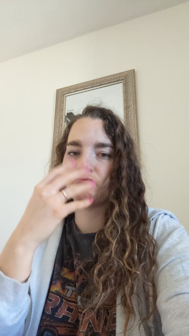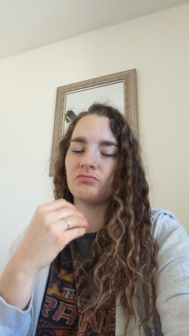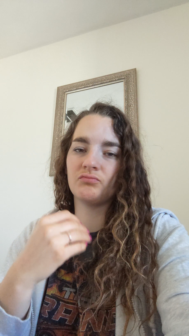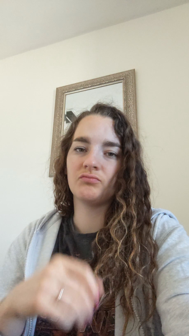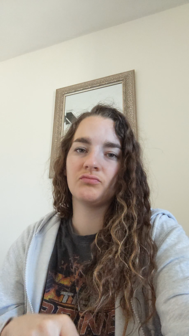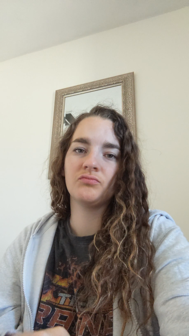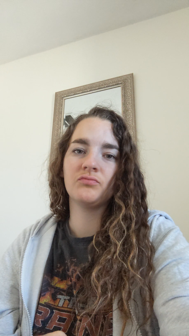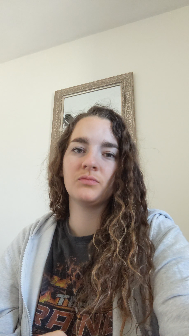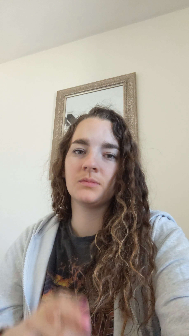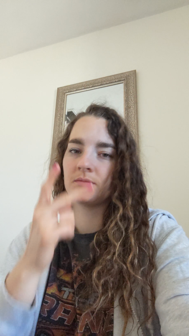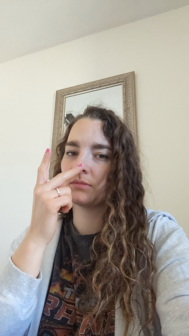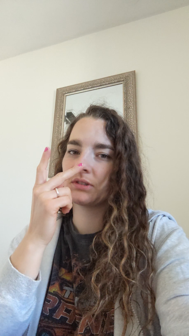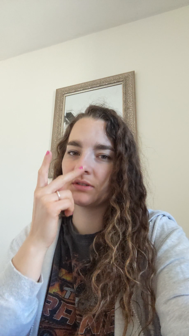penis